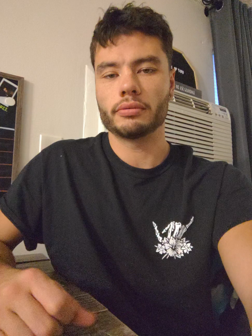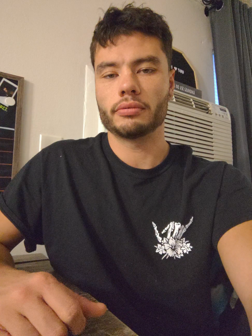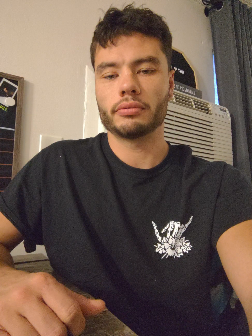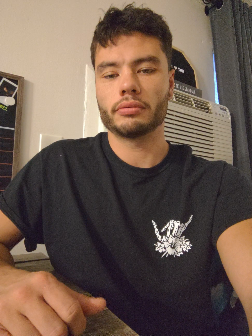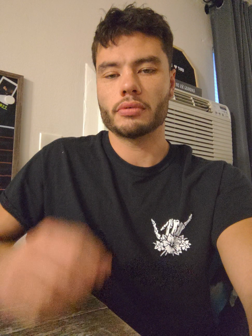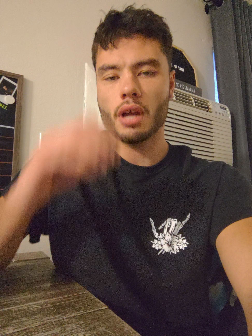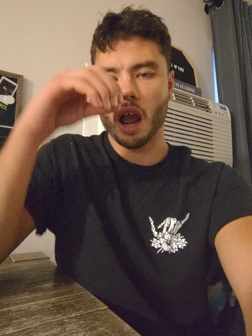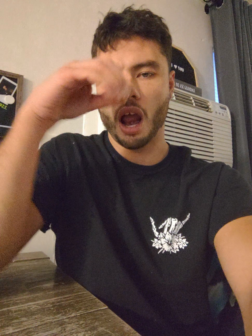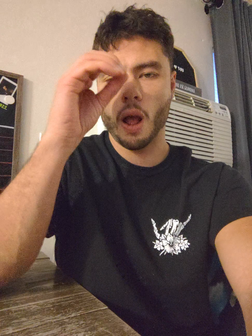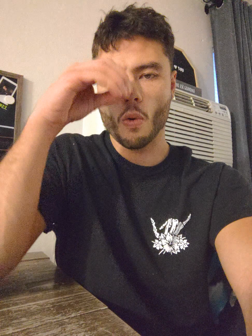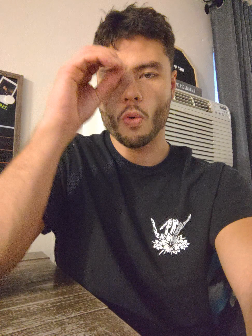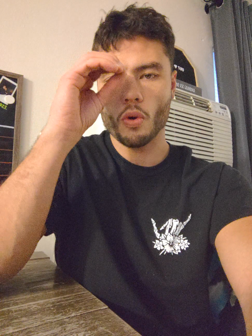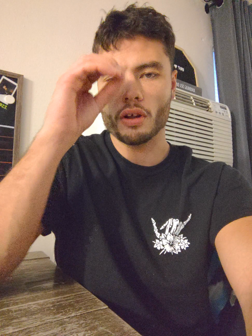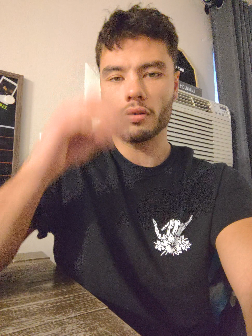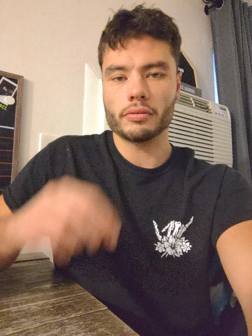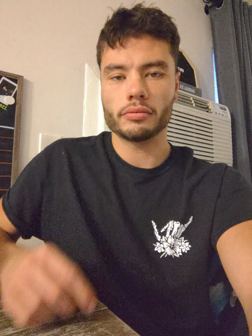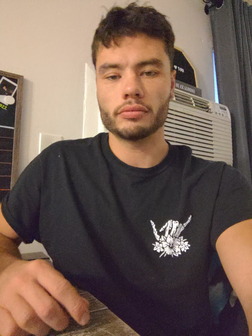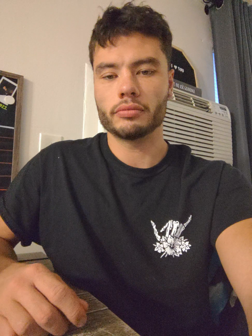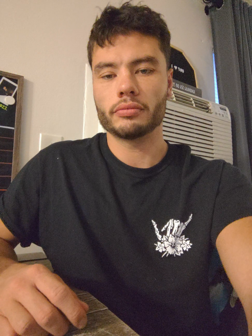owl